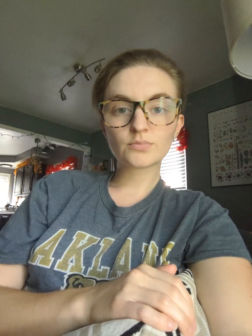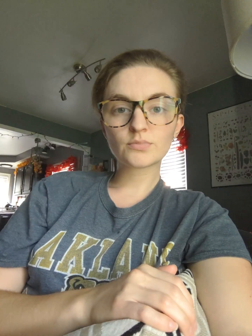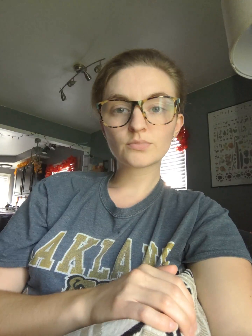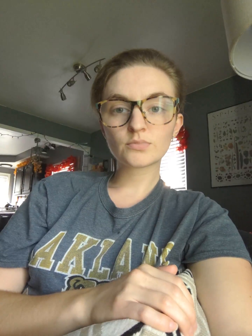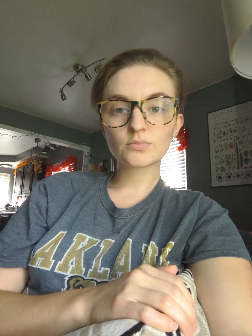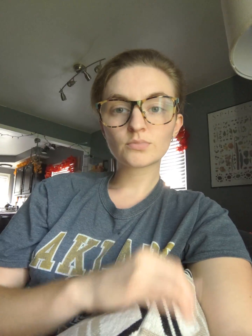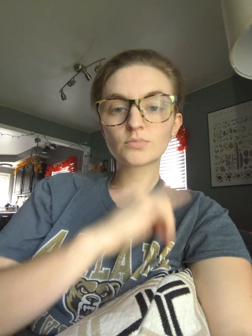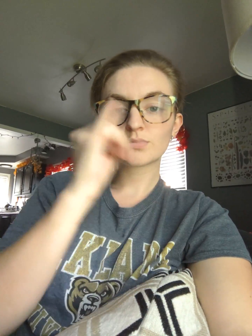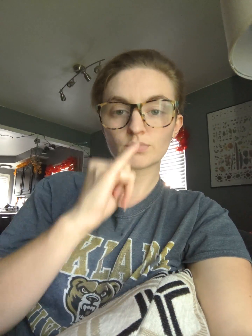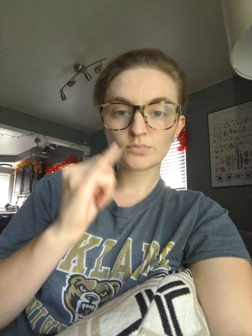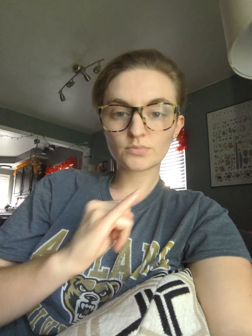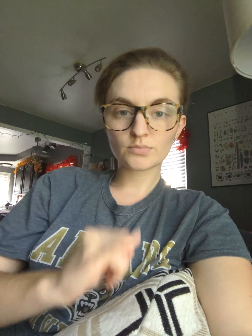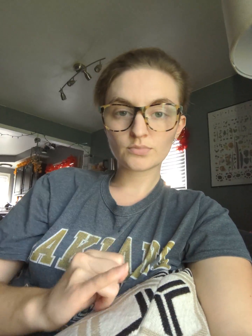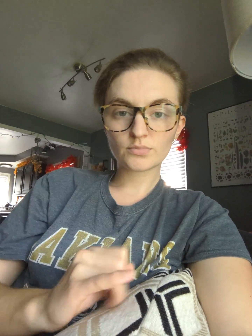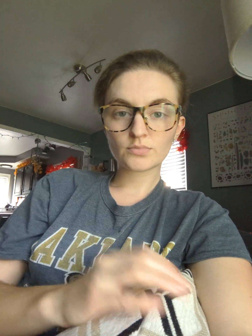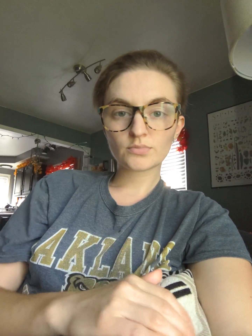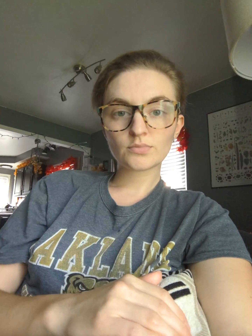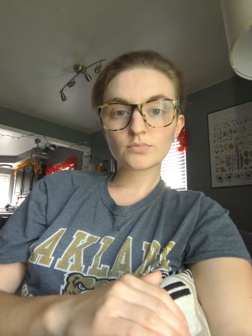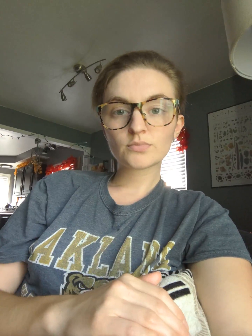draw